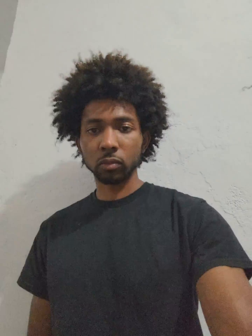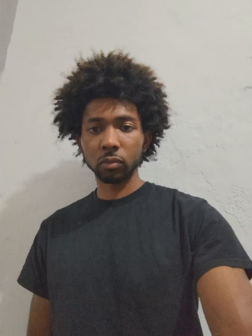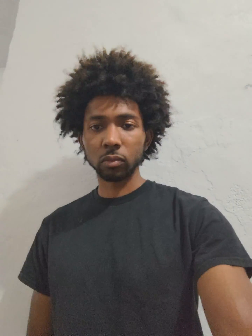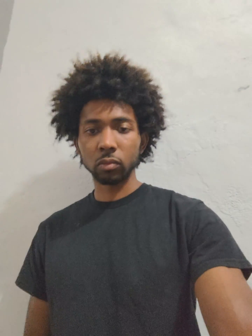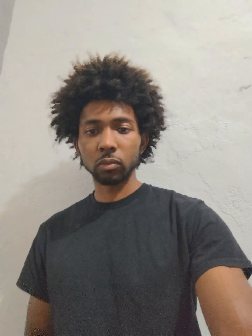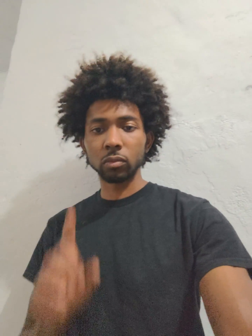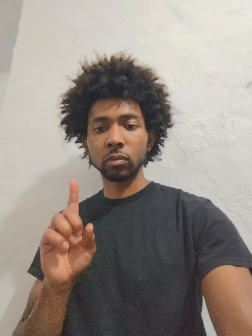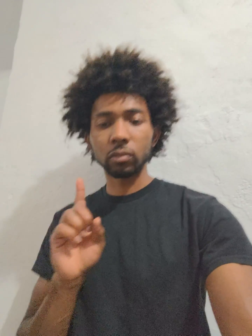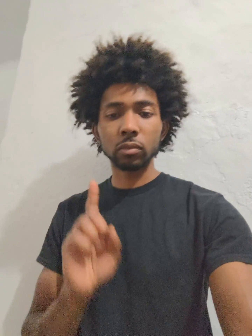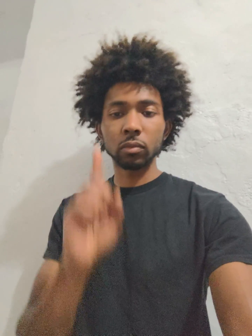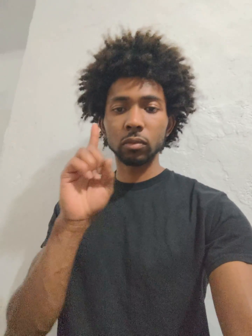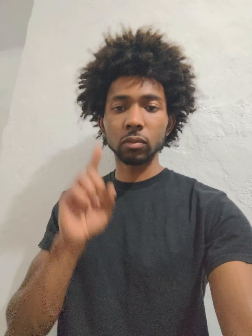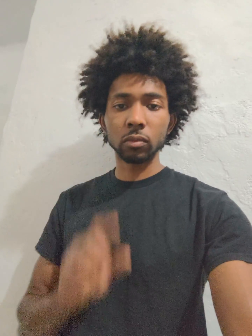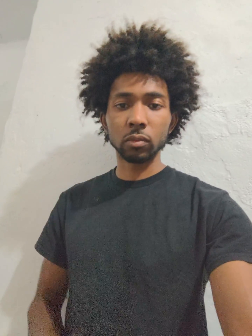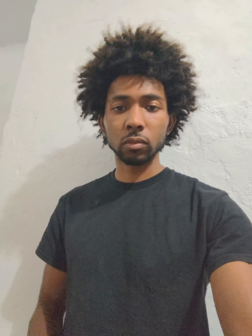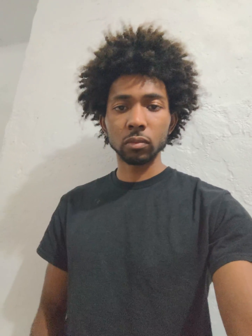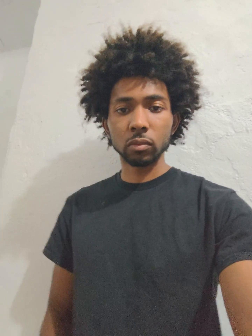bump